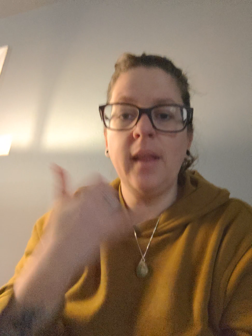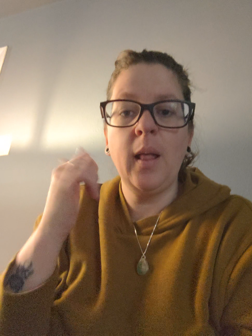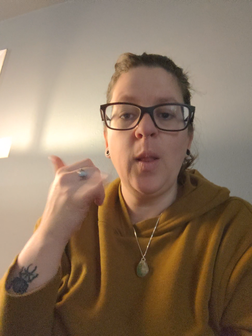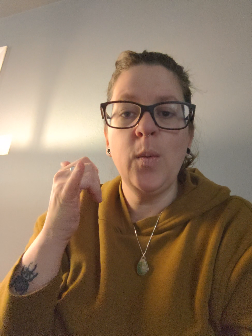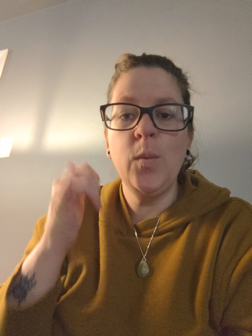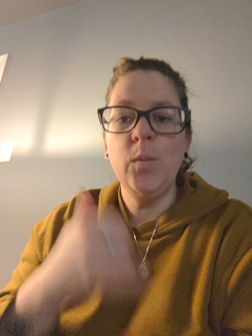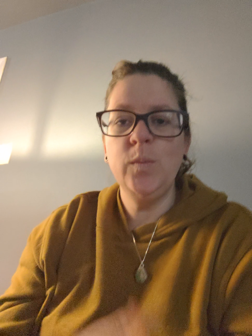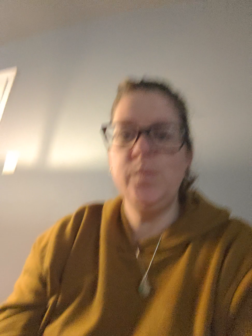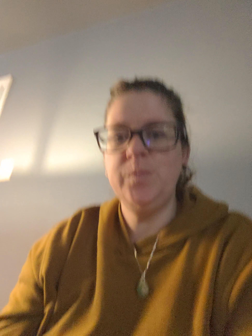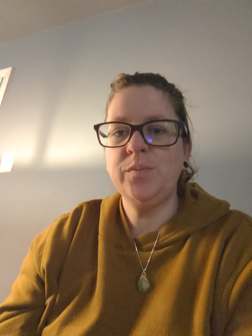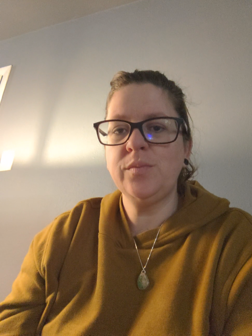yellow